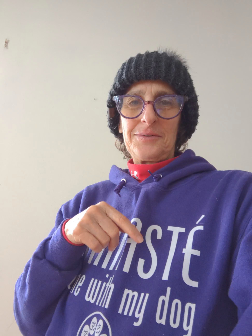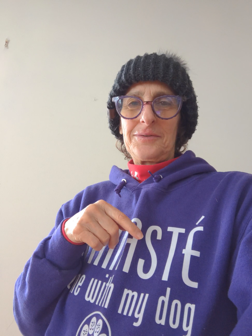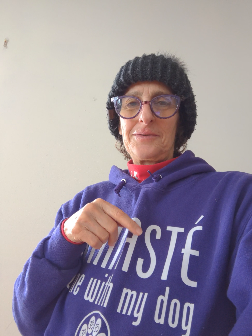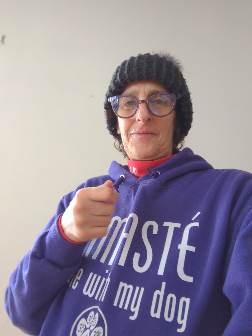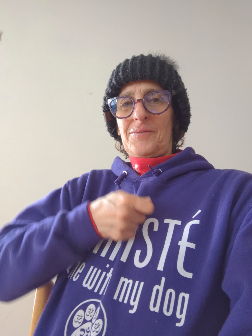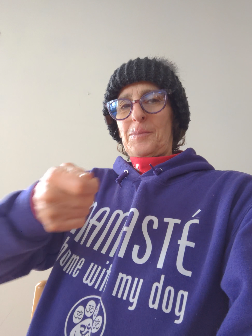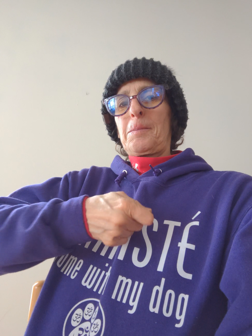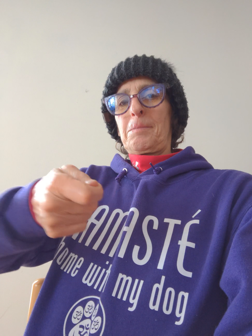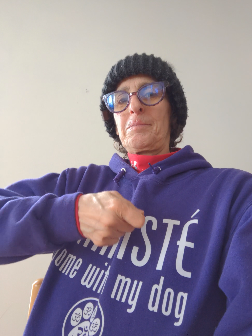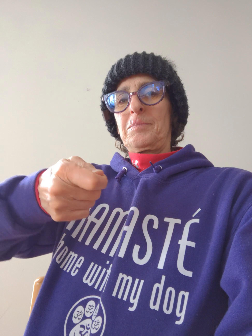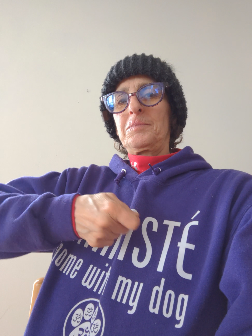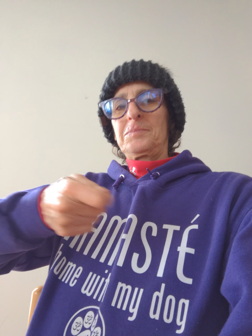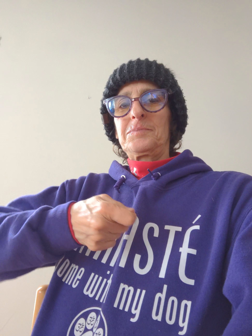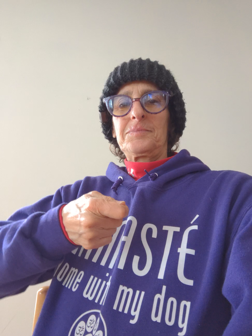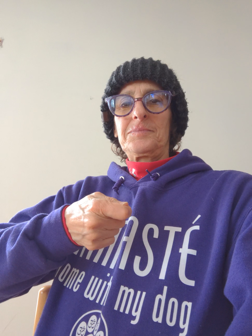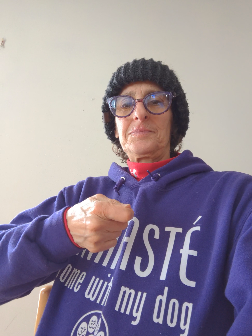vacuum